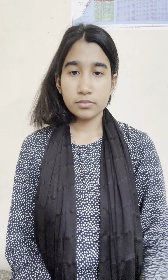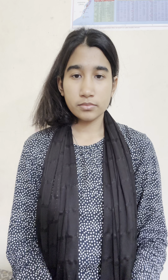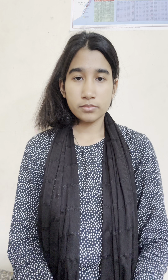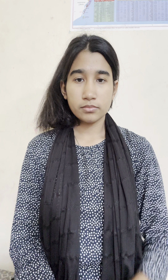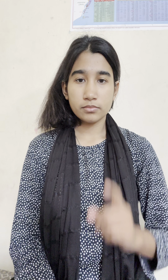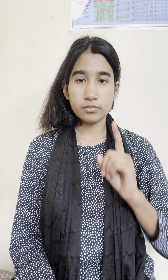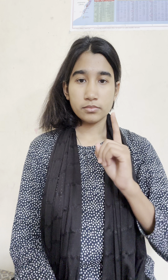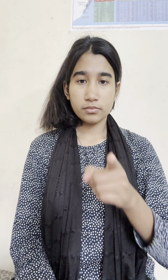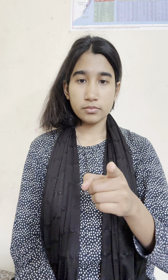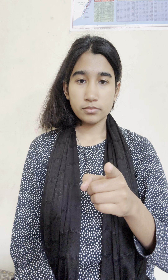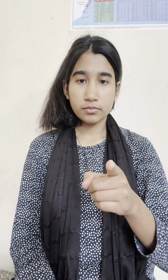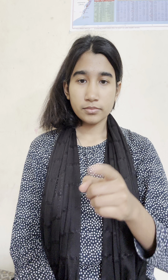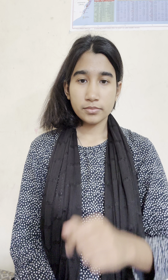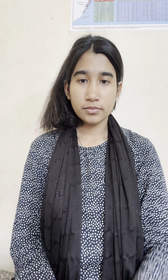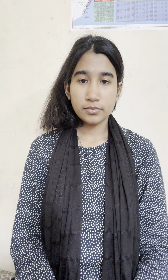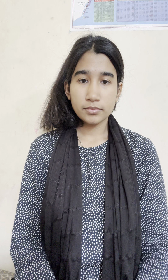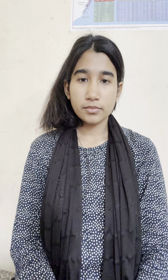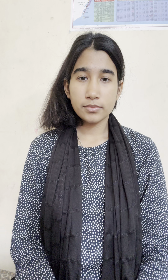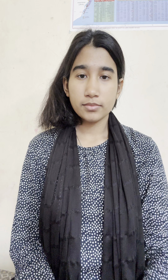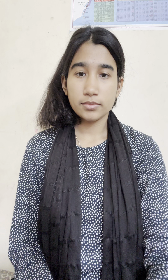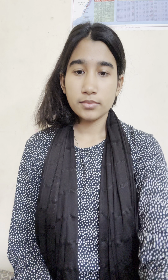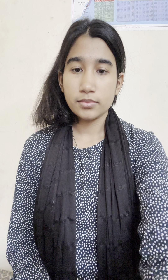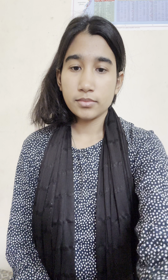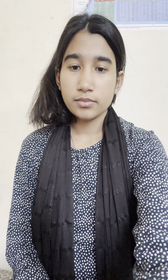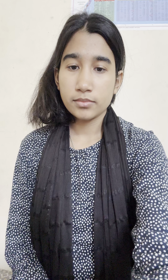তুমি